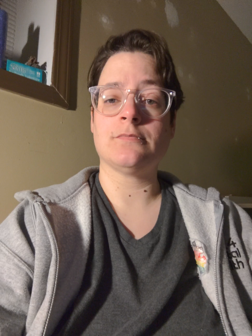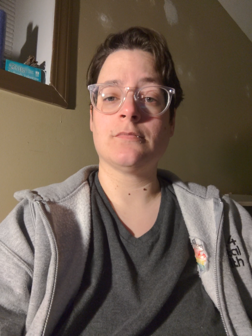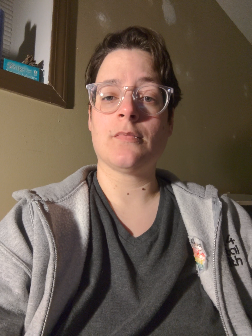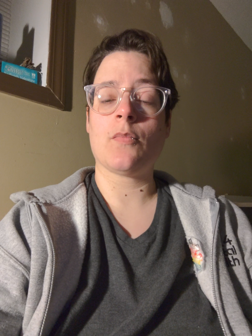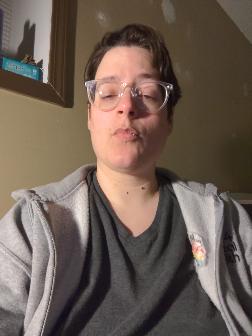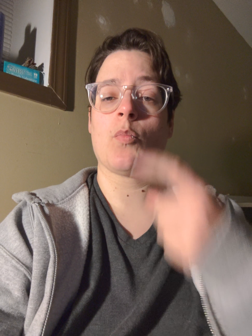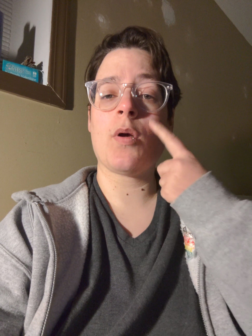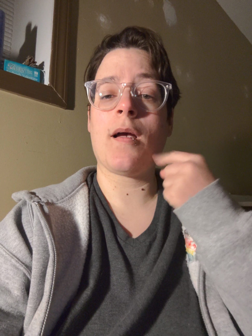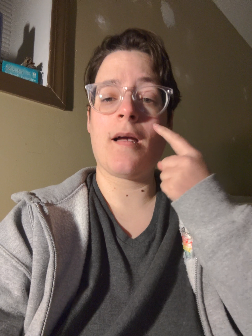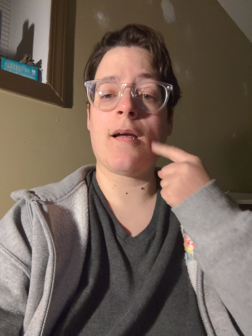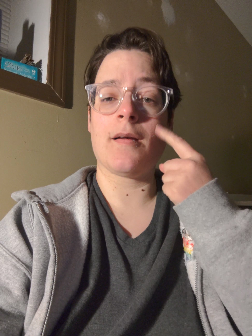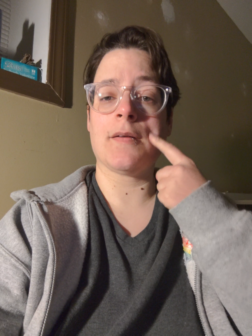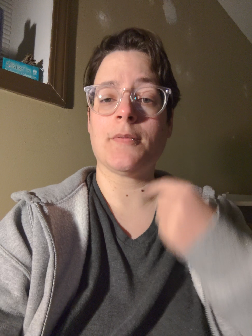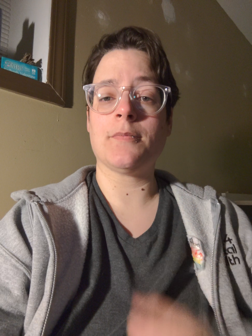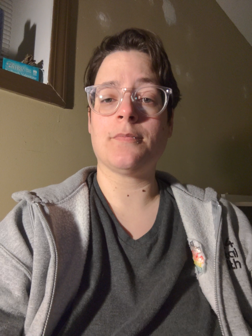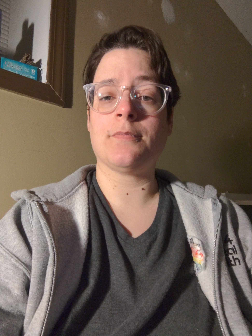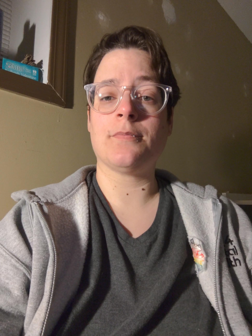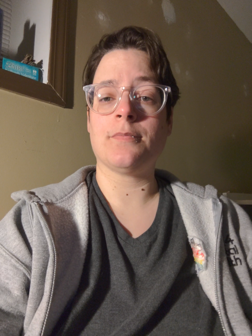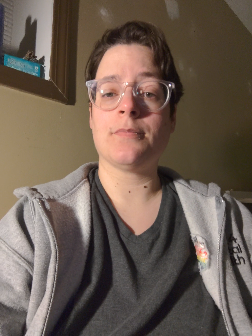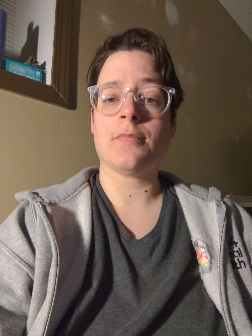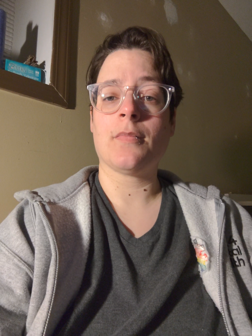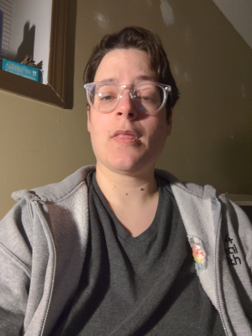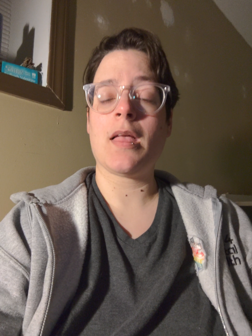cry